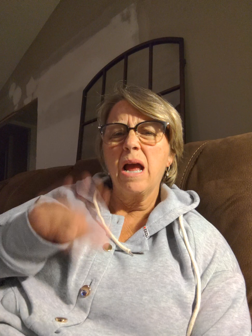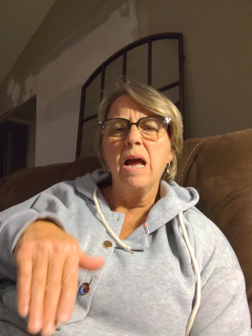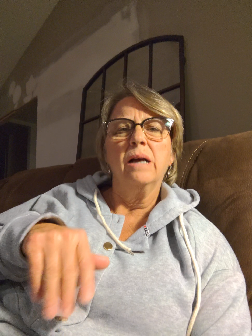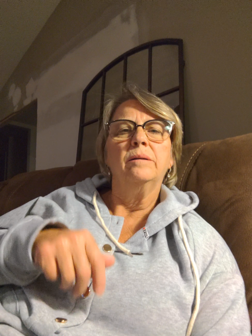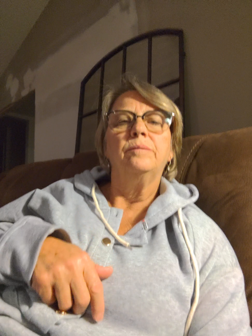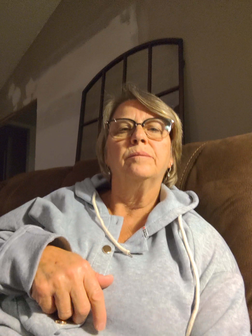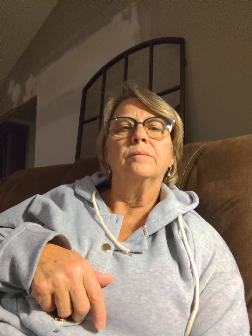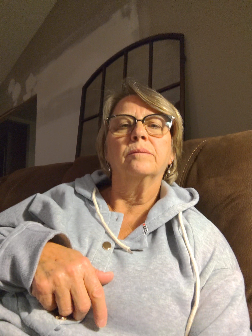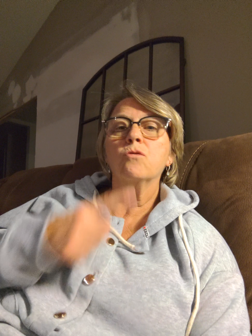bad